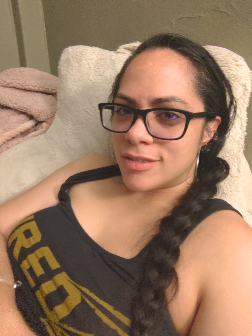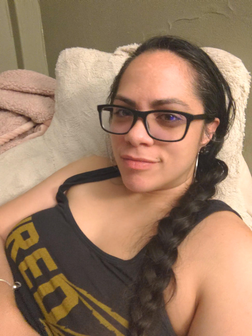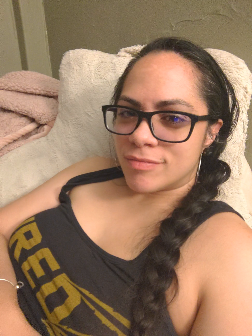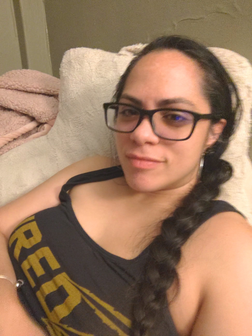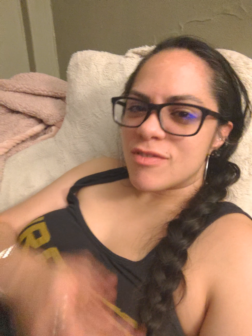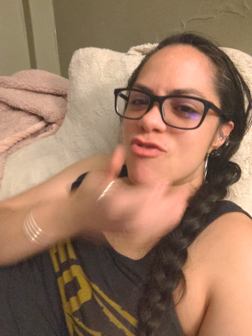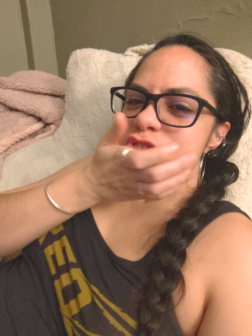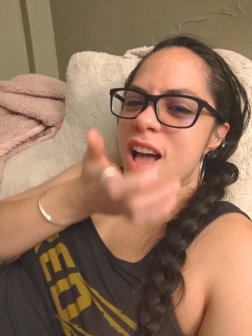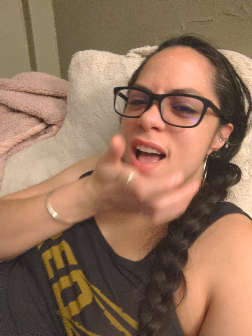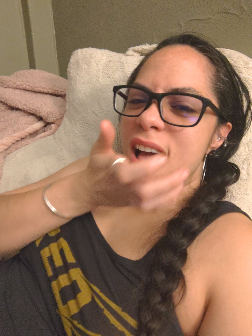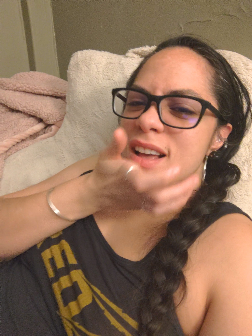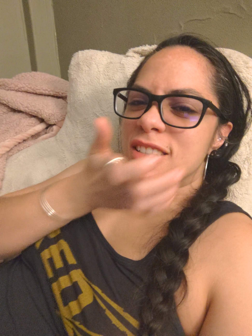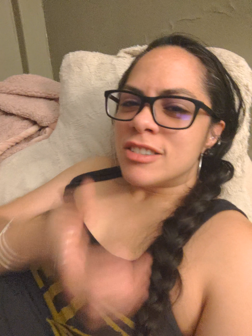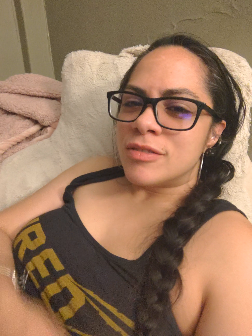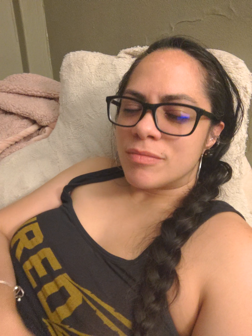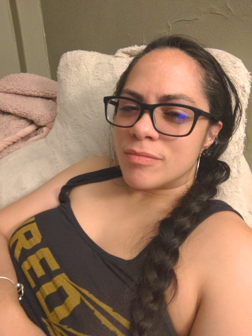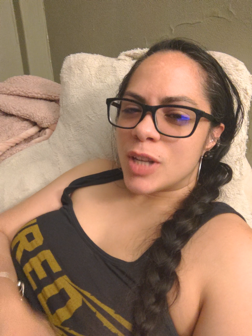grass